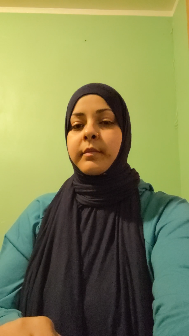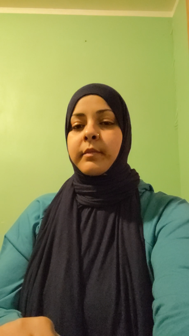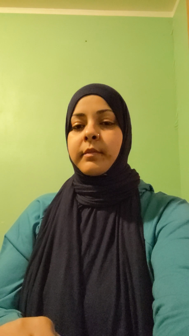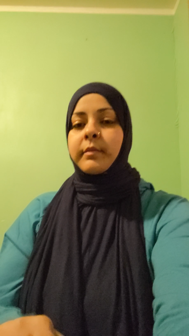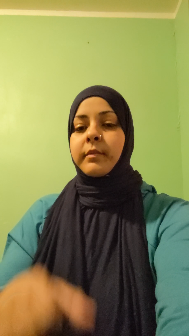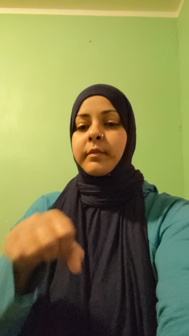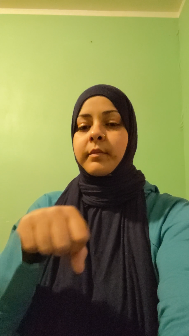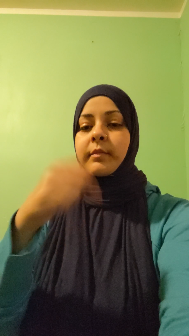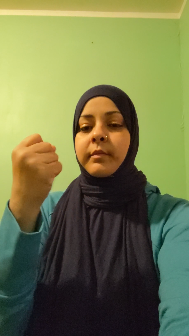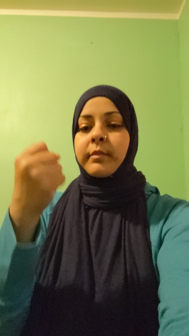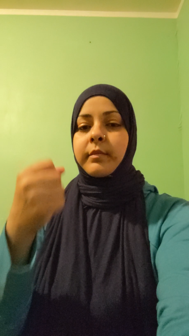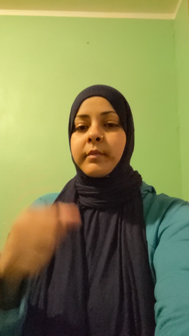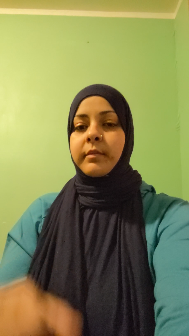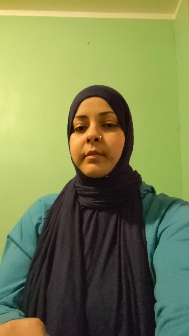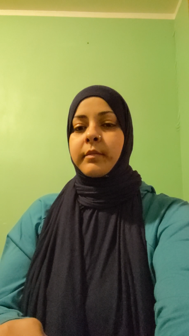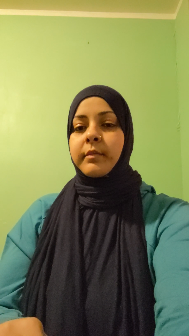break